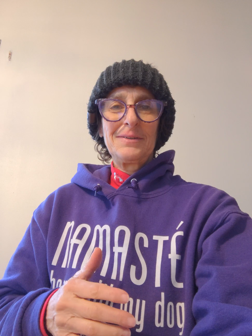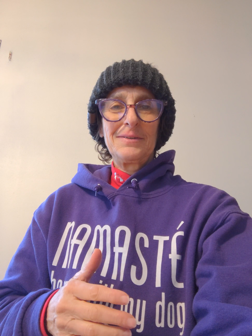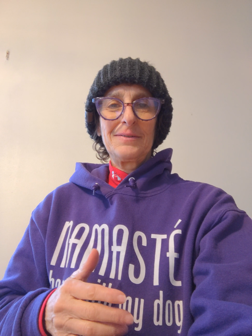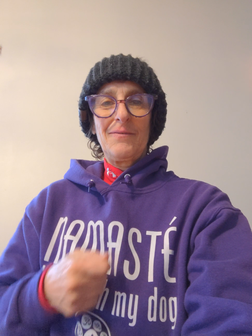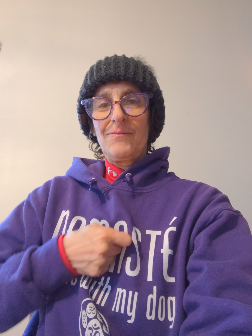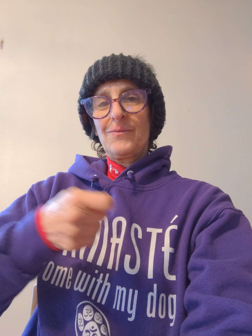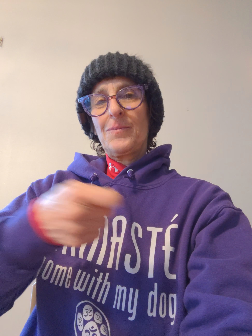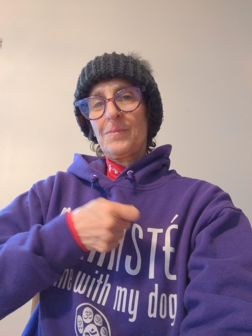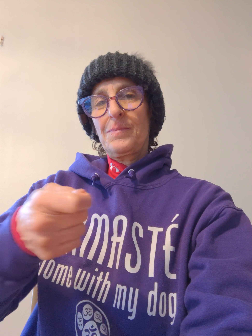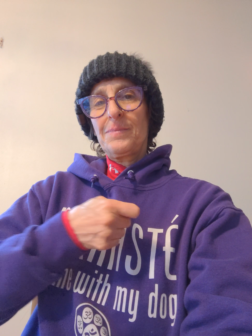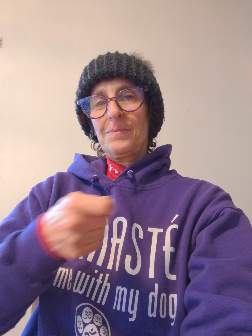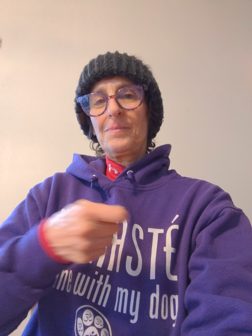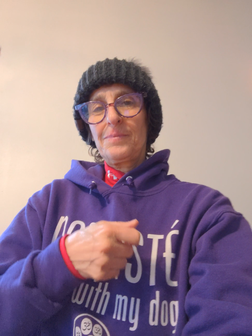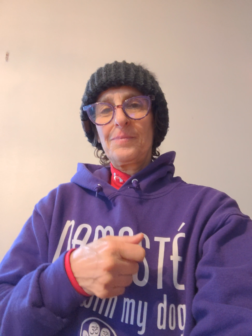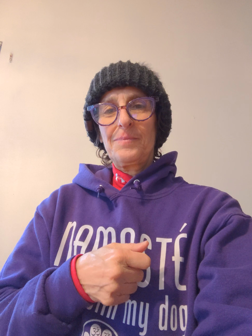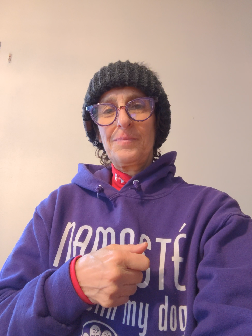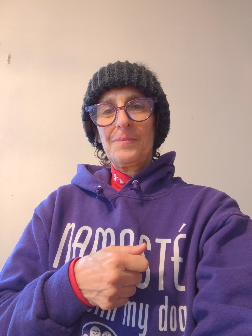vacuum